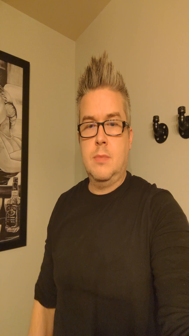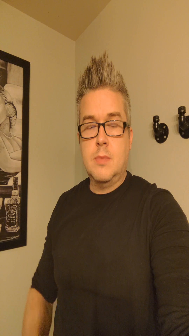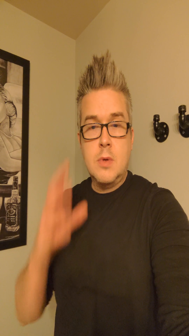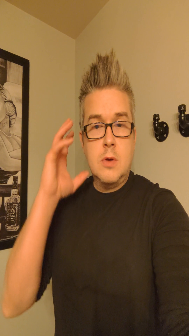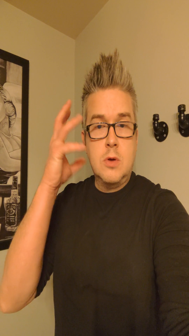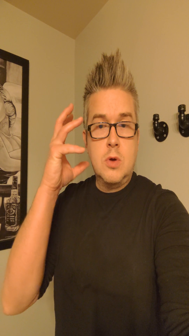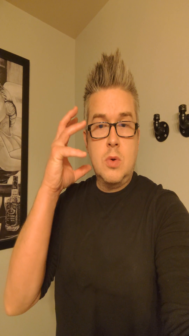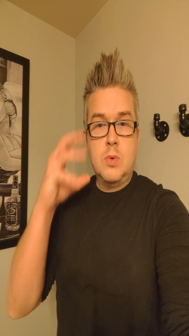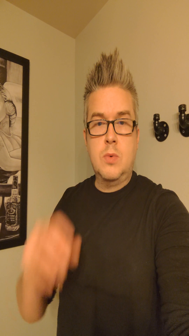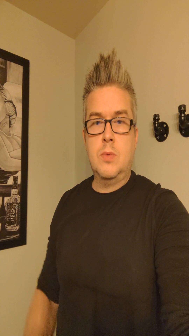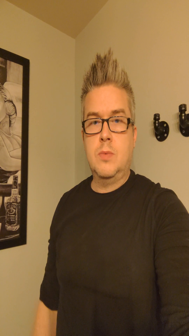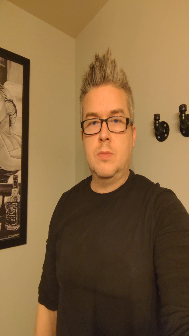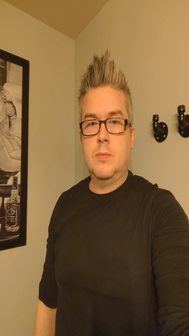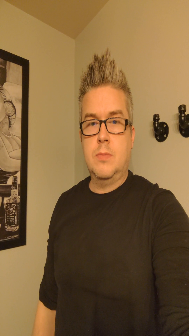radio